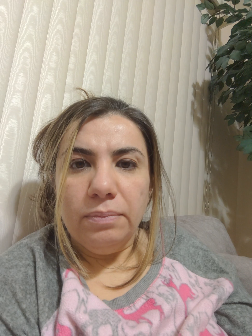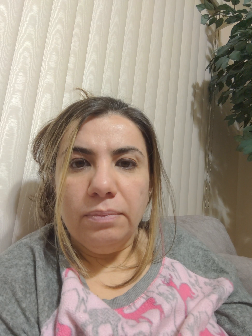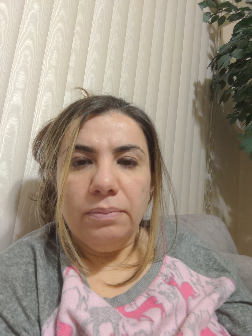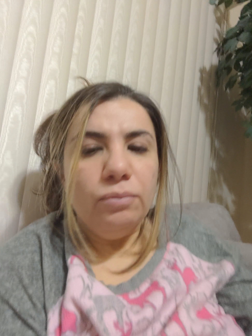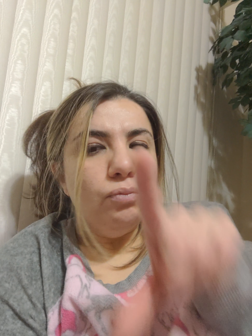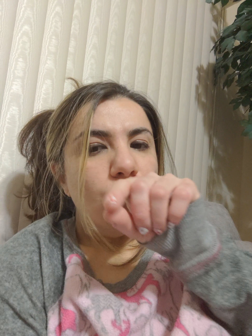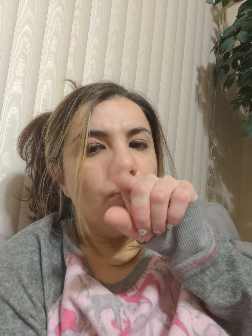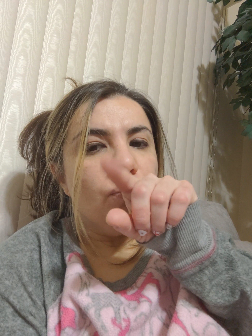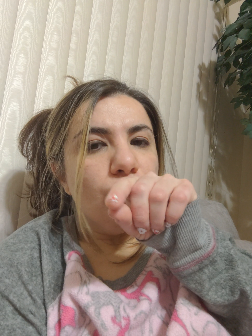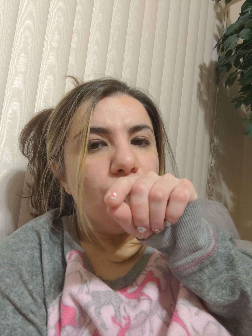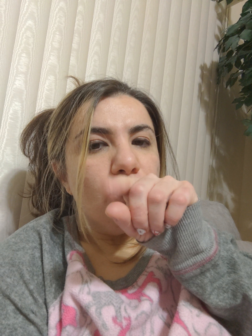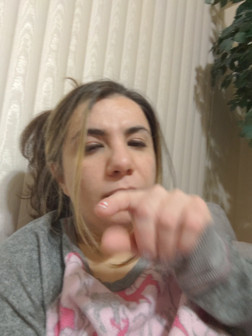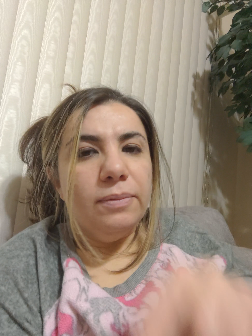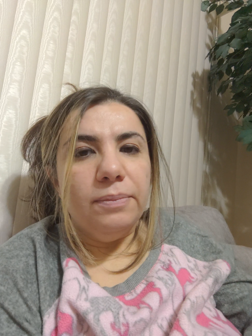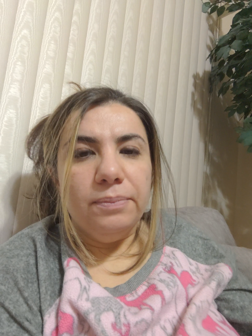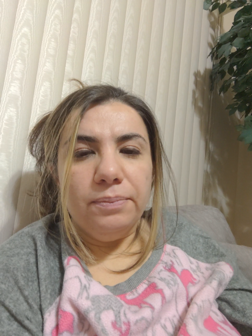bird